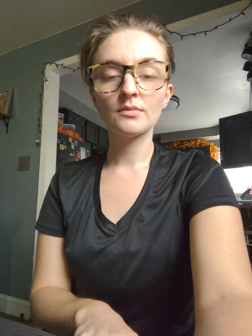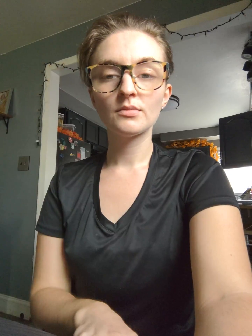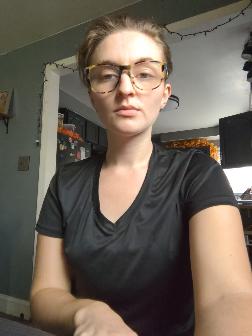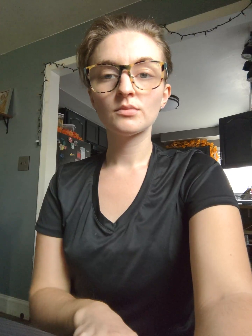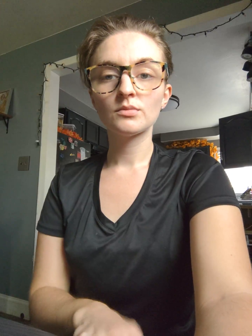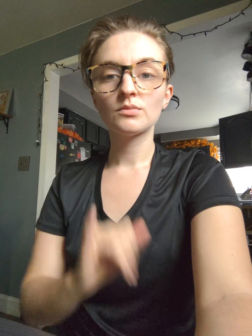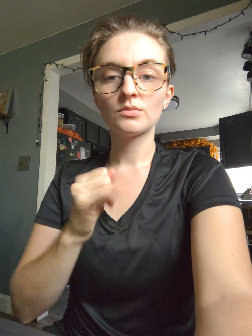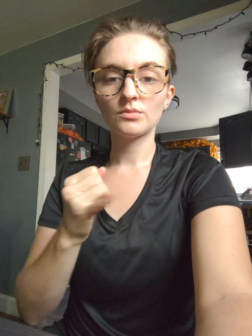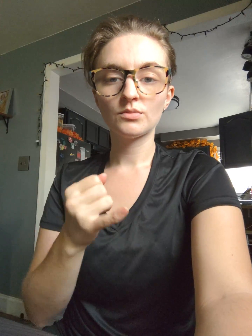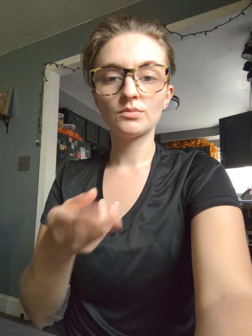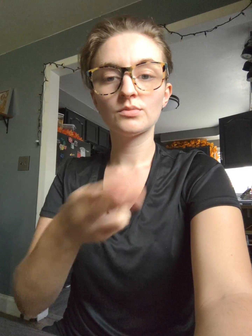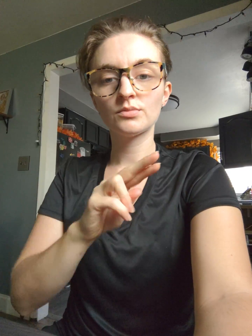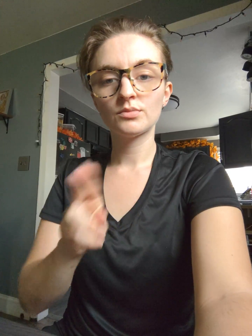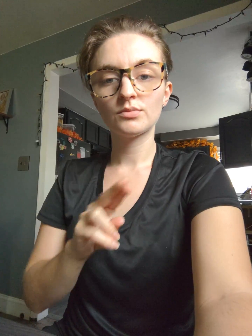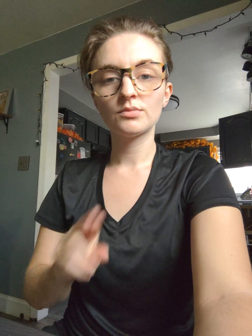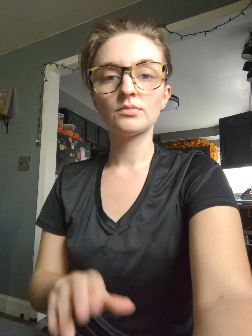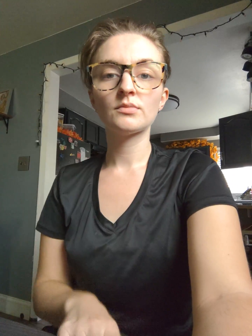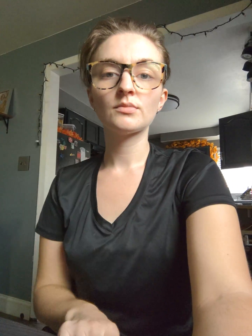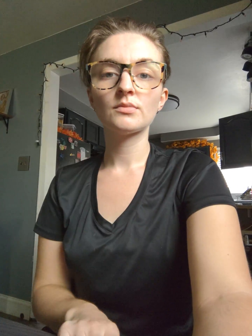jelly